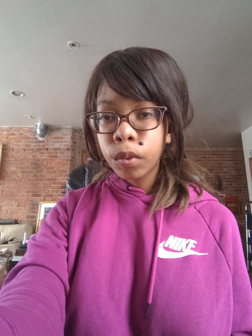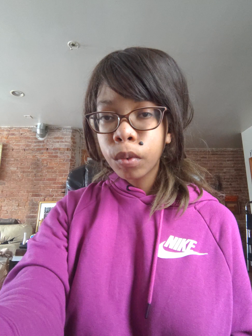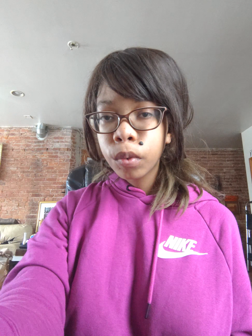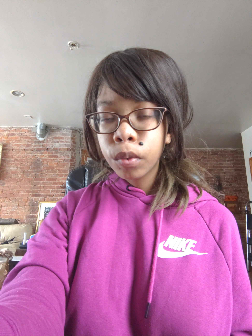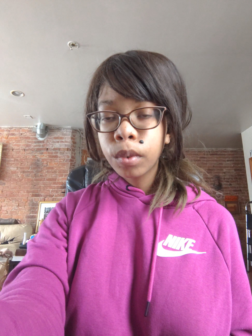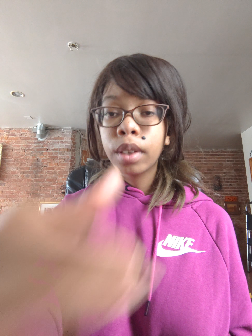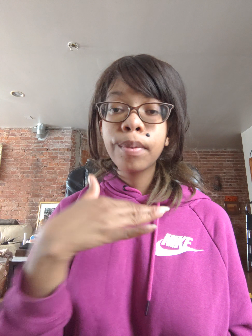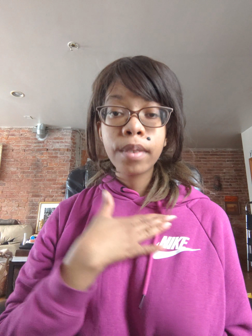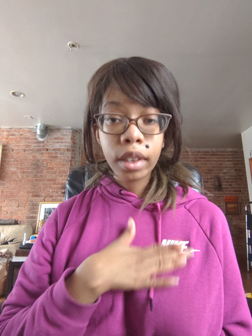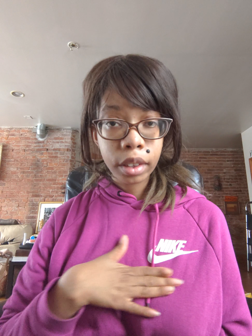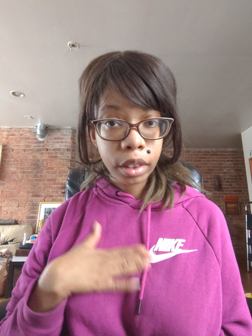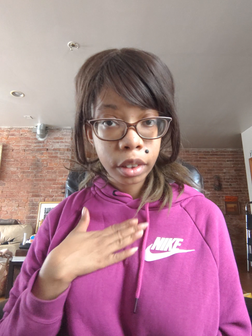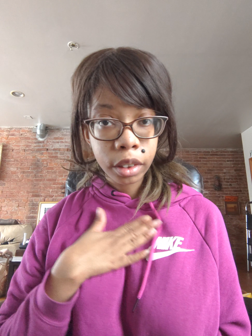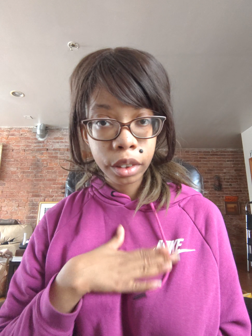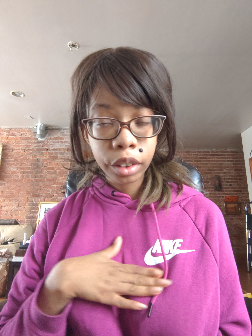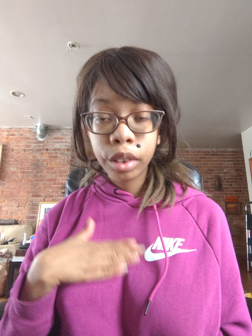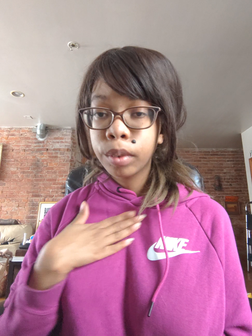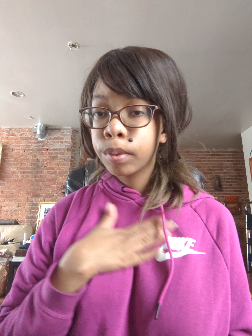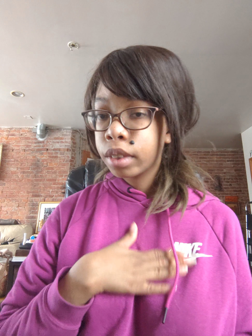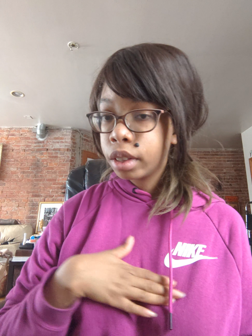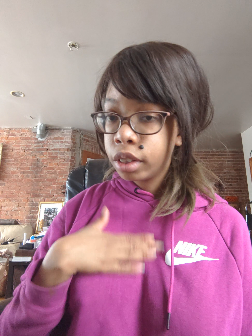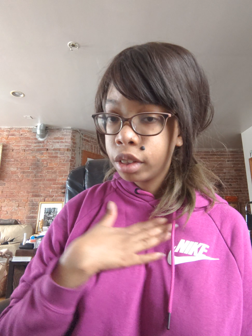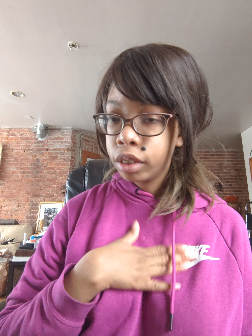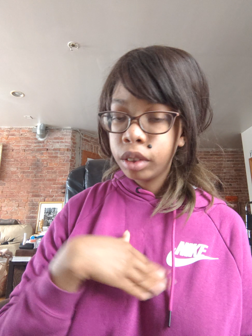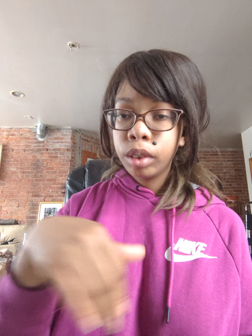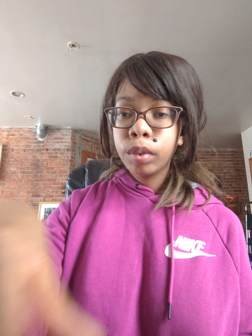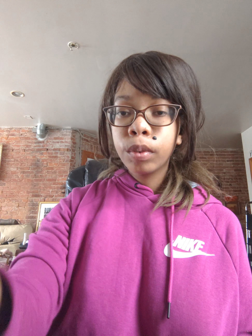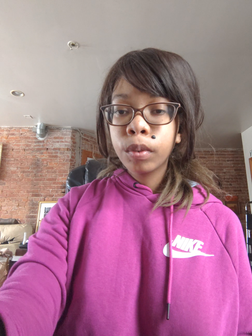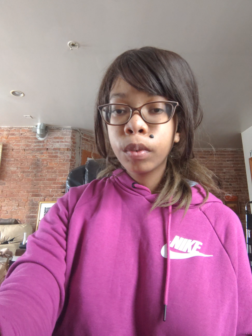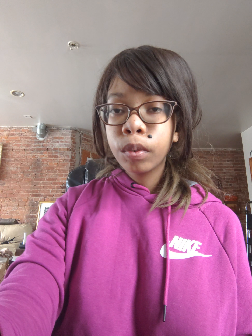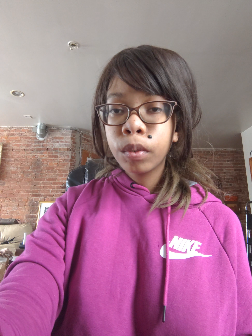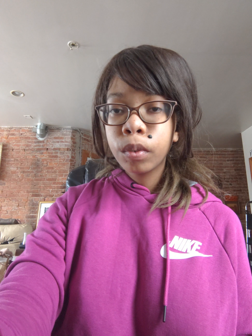please